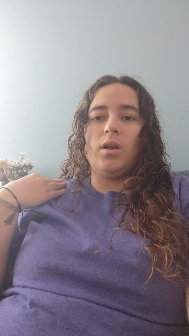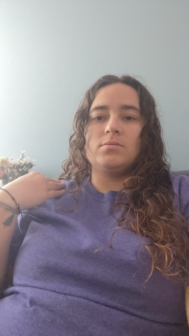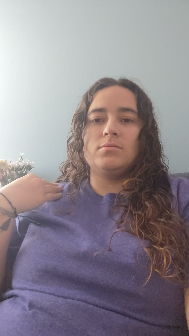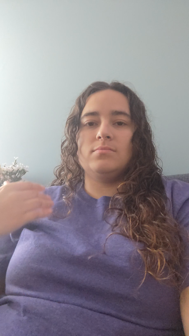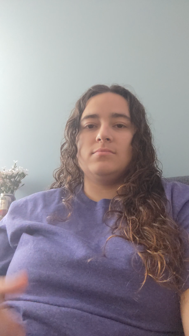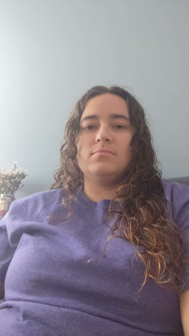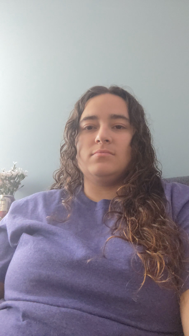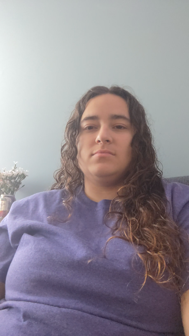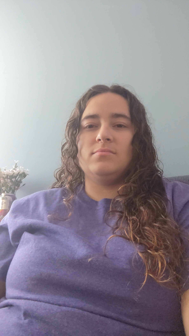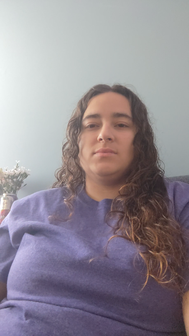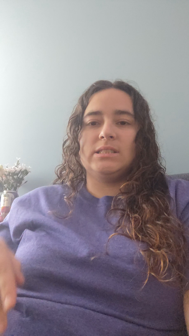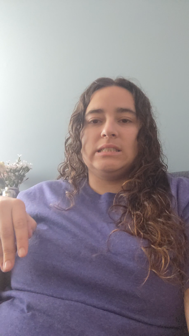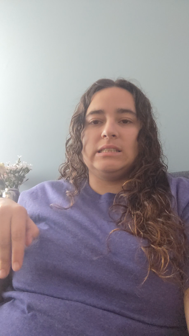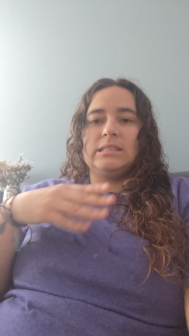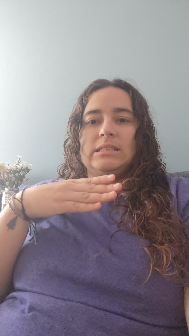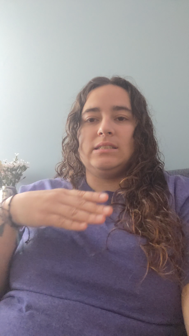kick